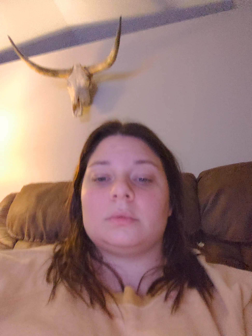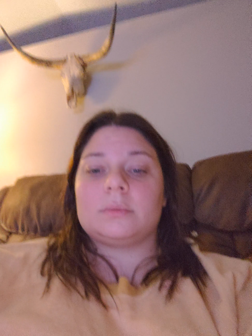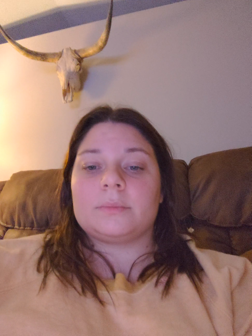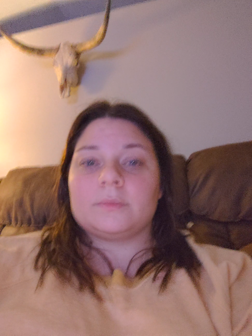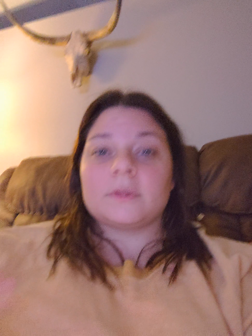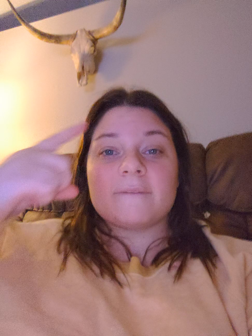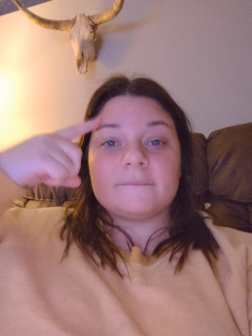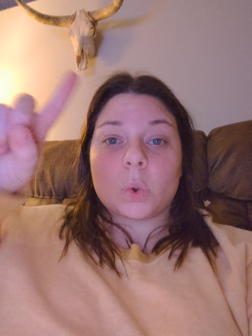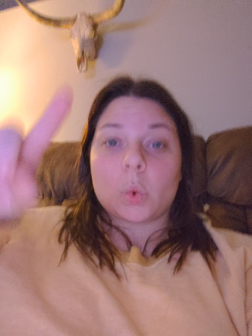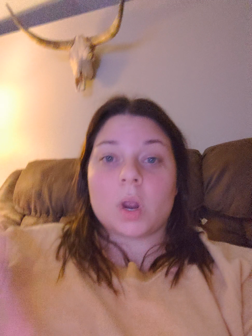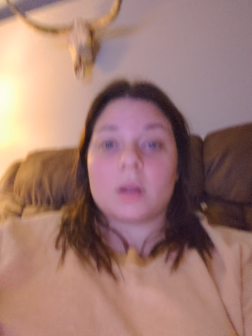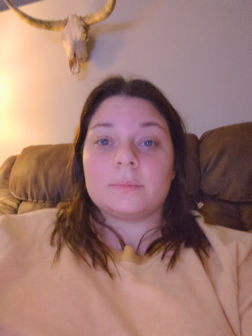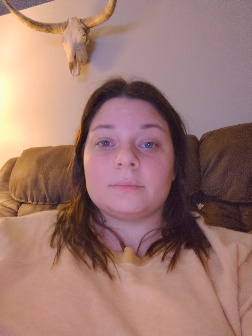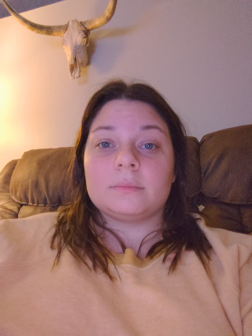for